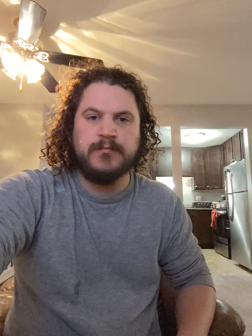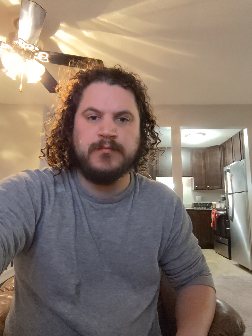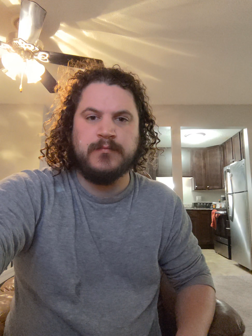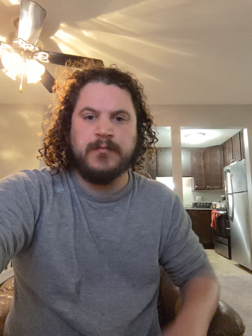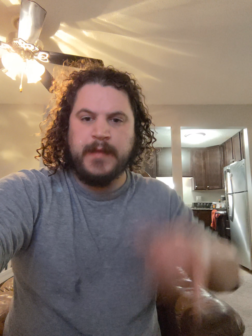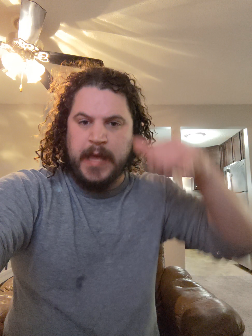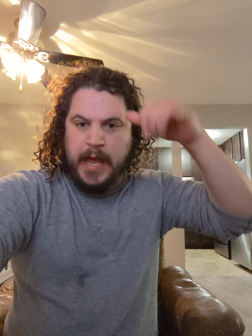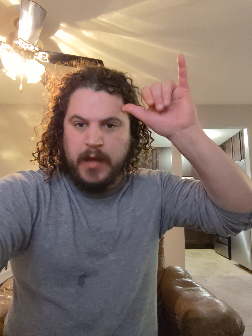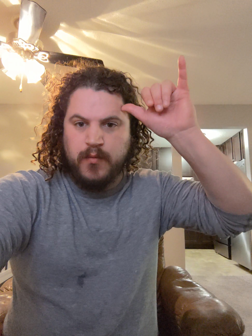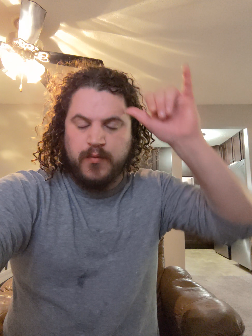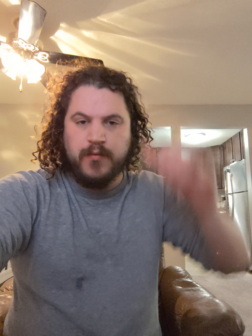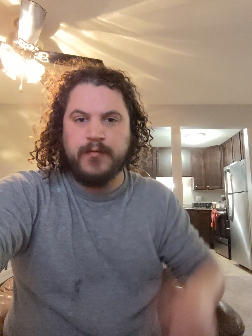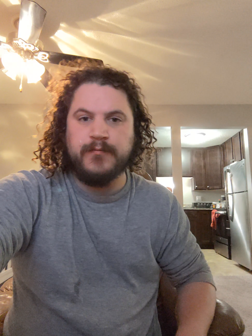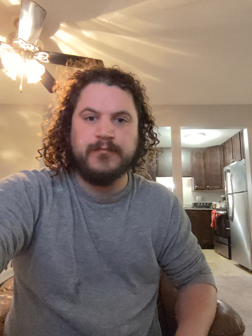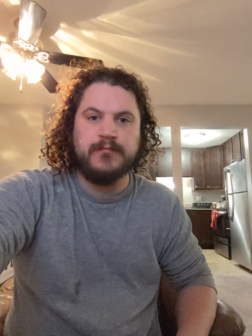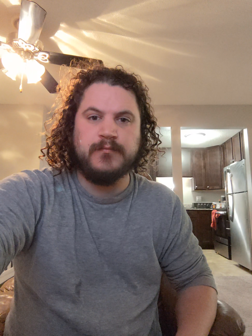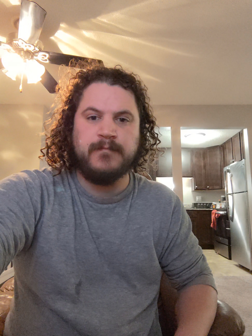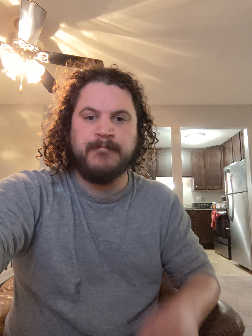cow